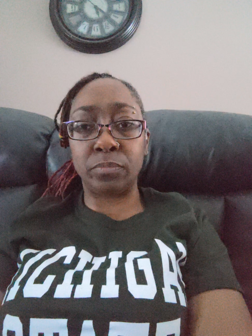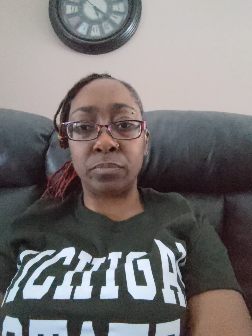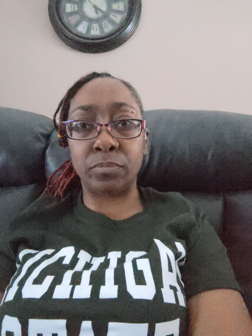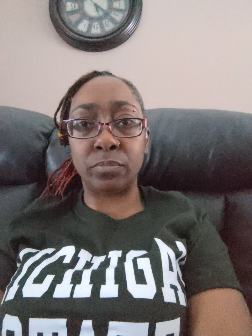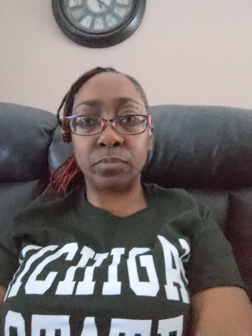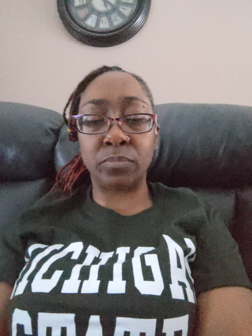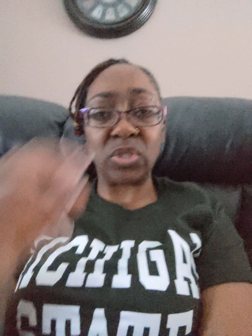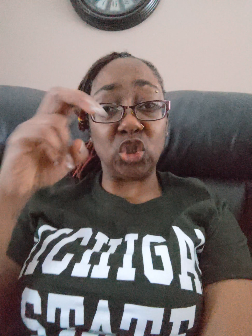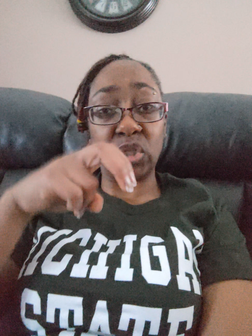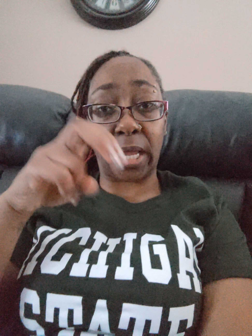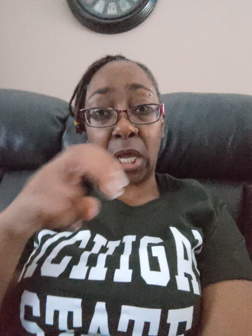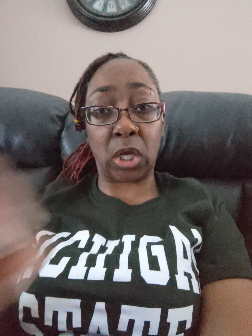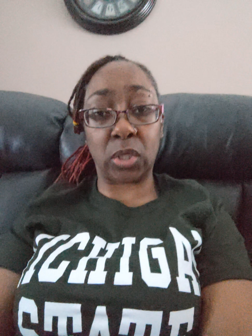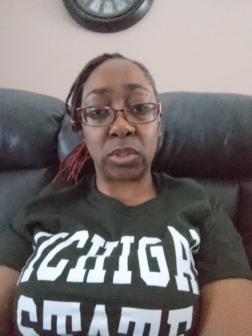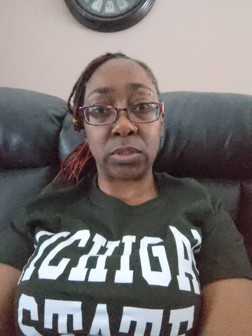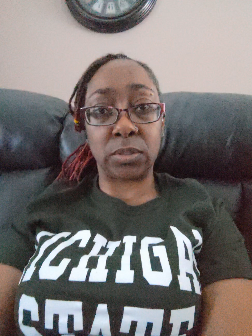chair